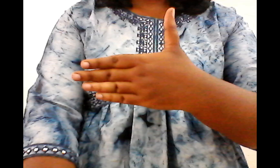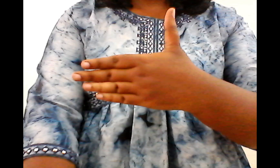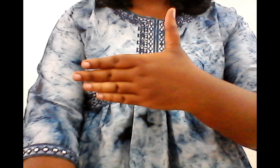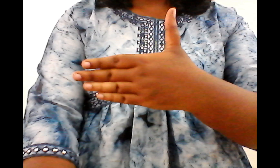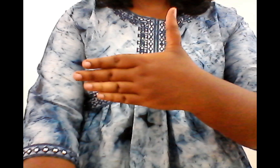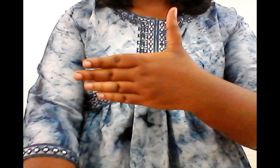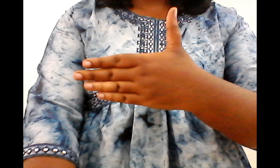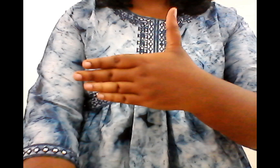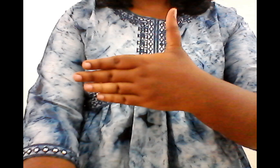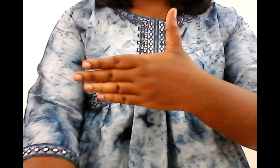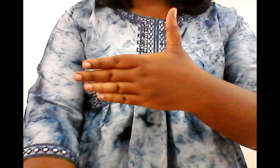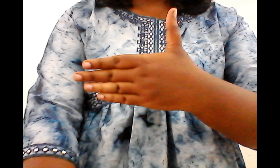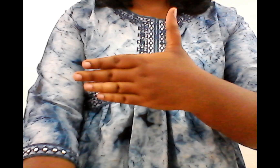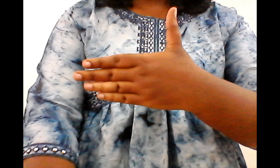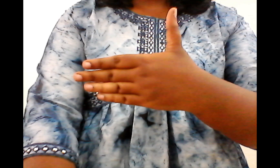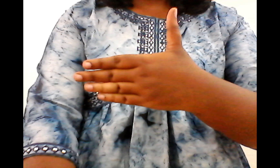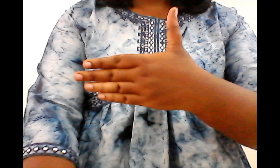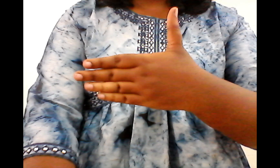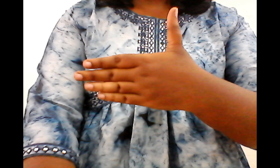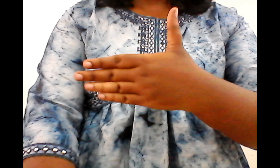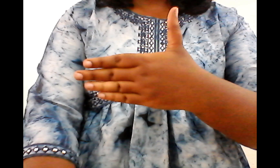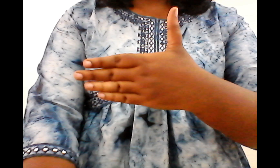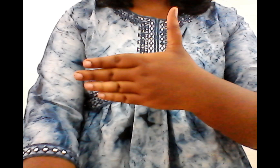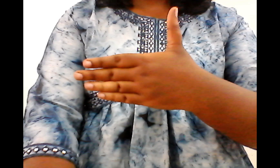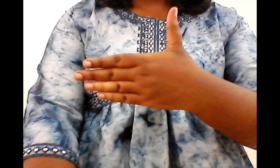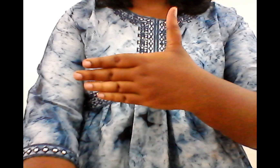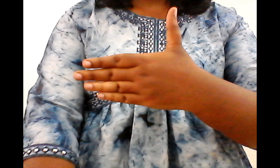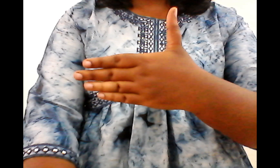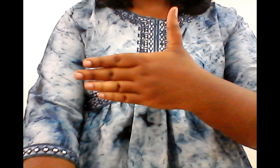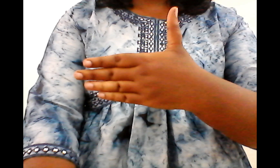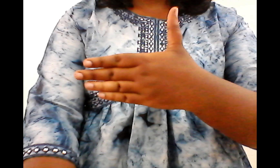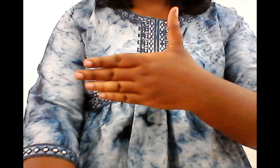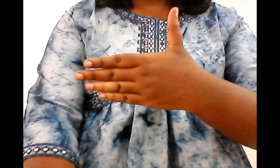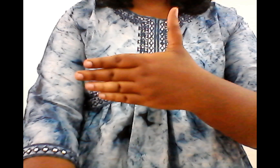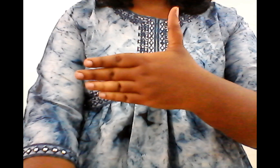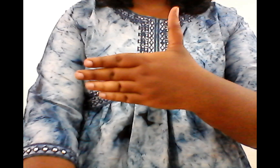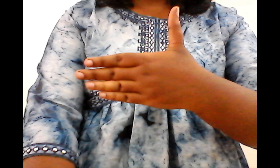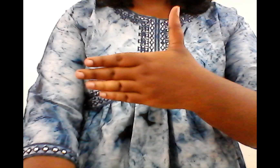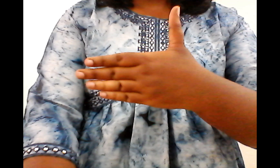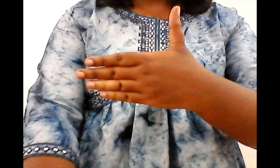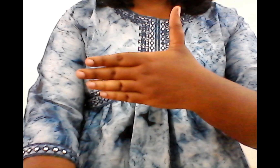ആ